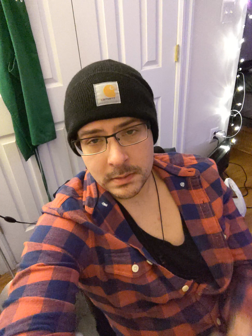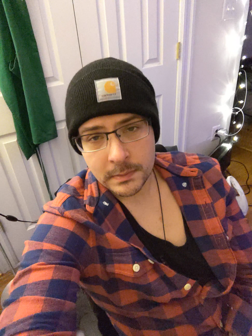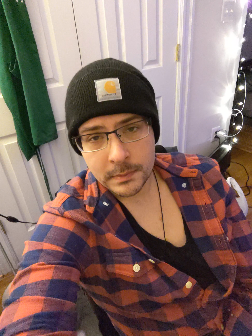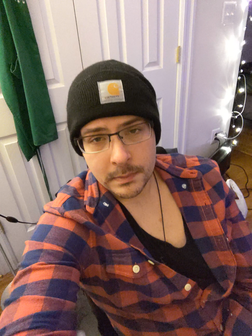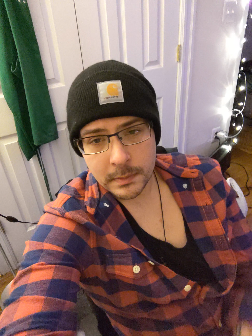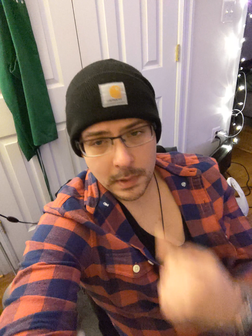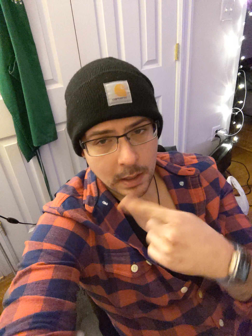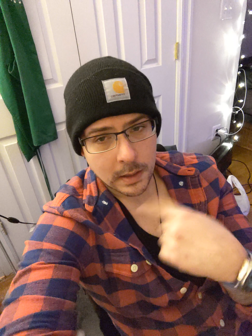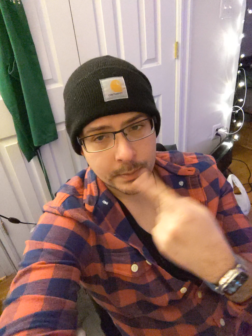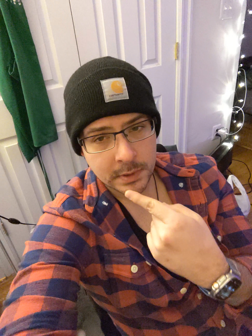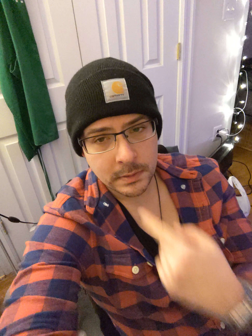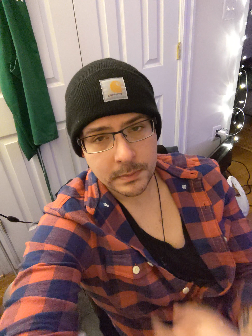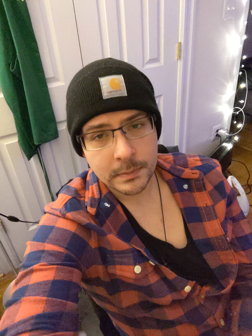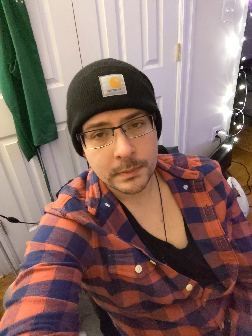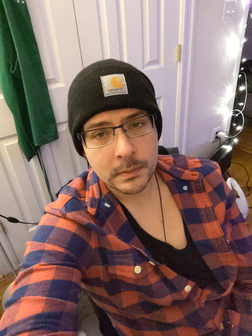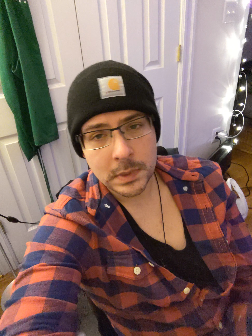lips